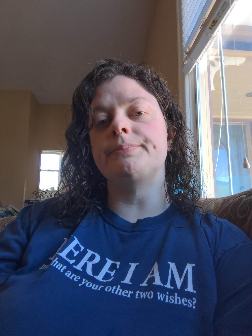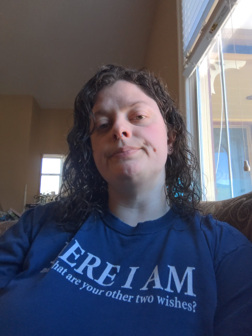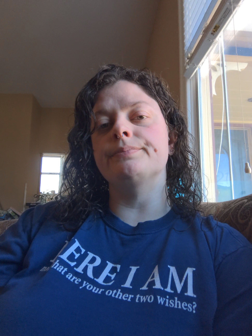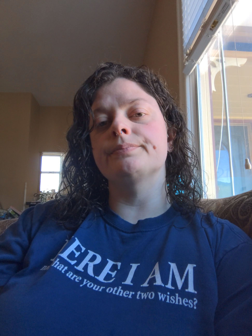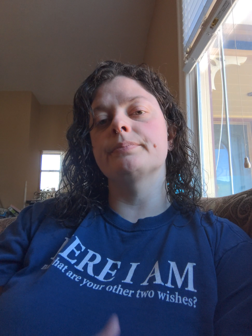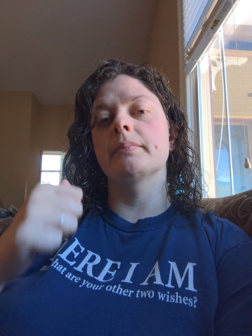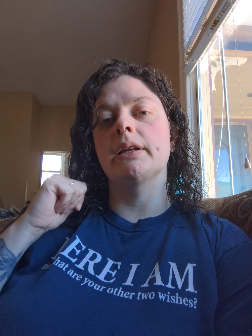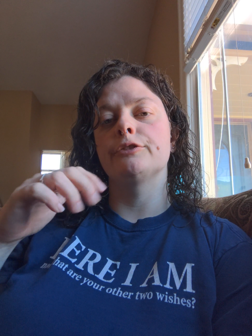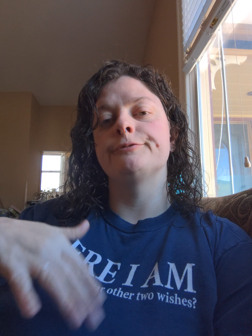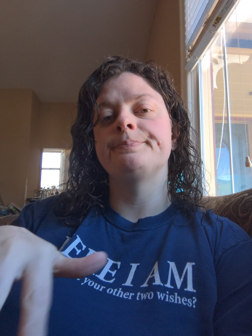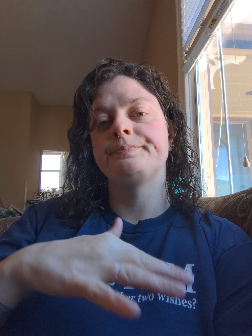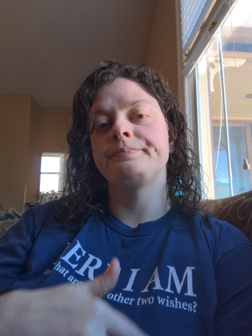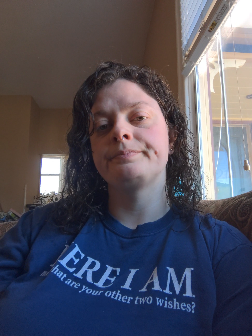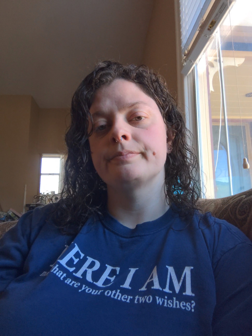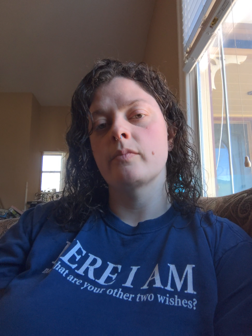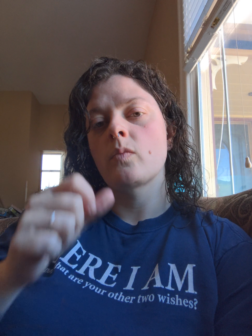backyard